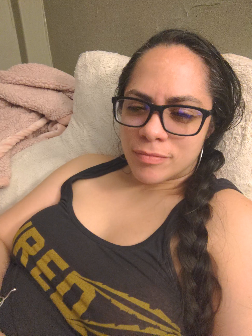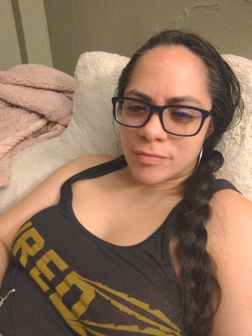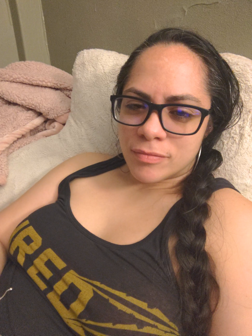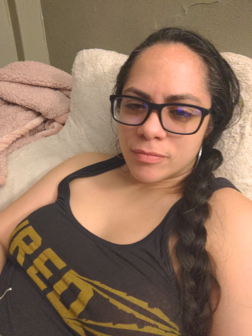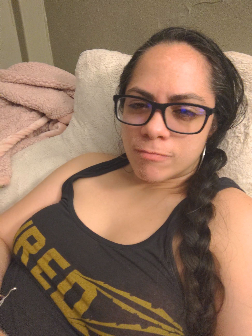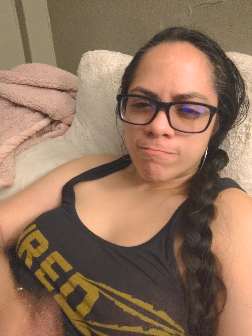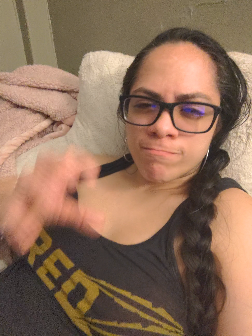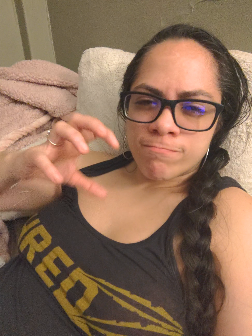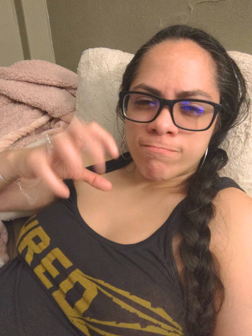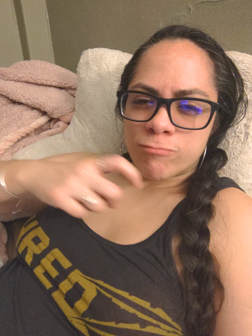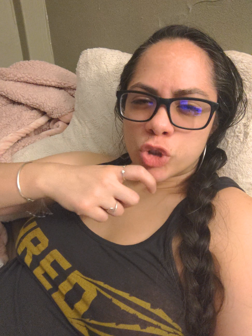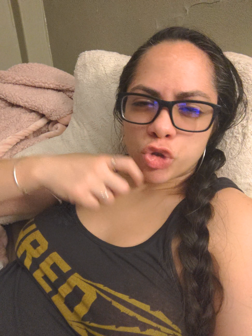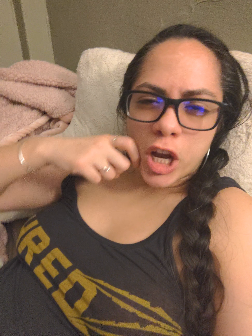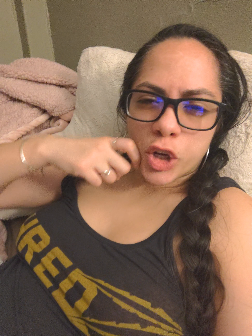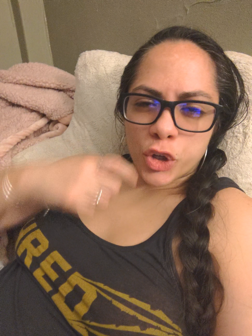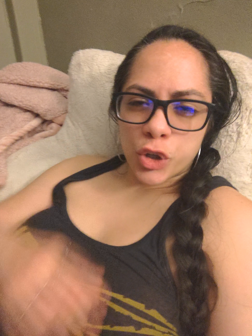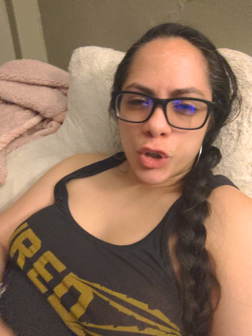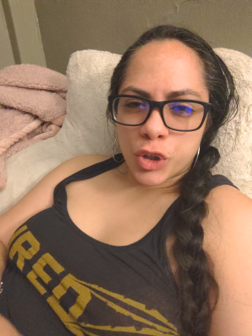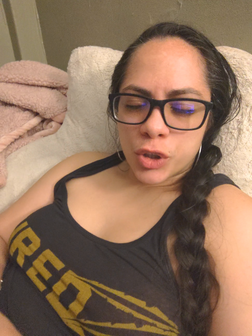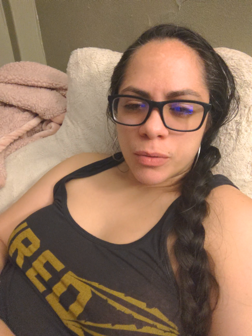dryer